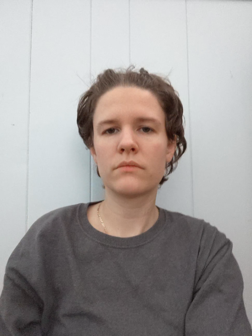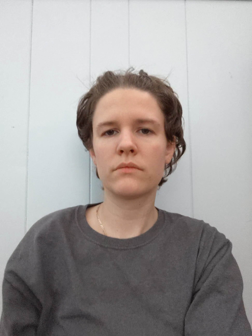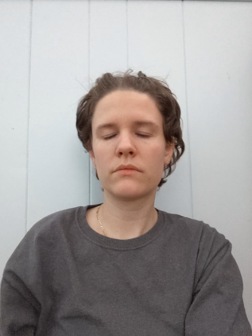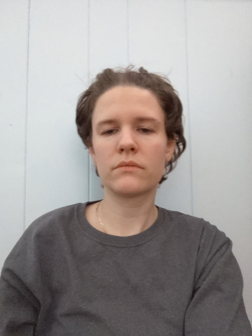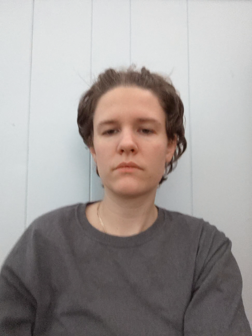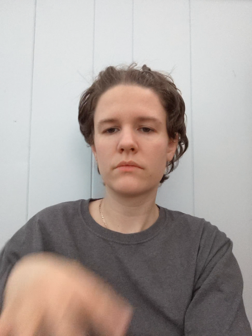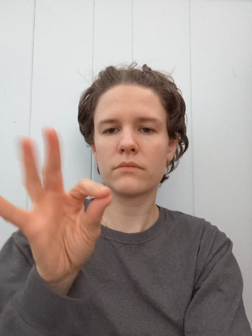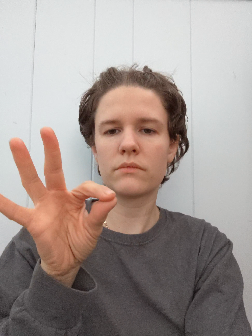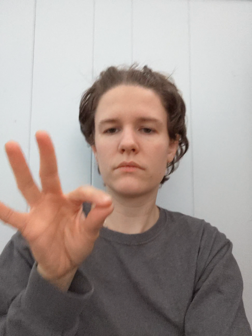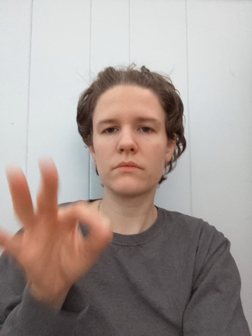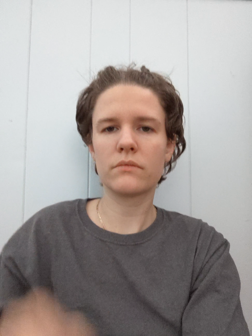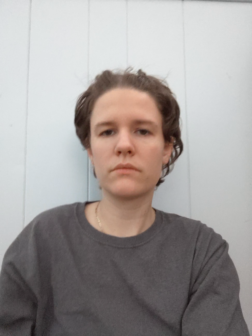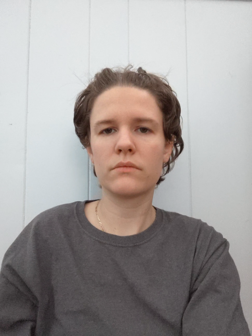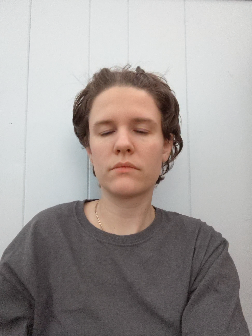find